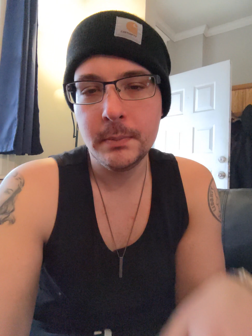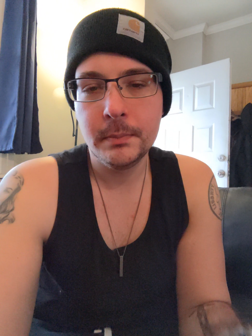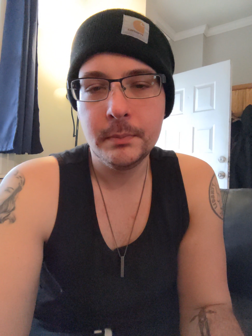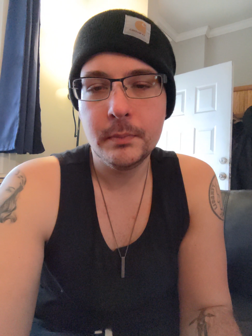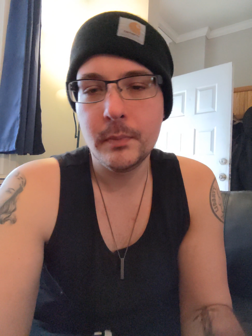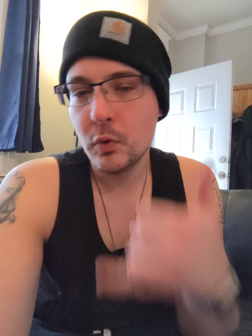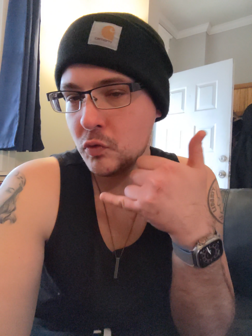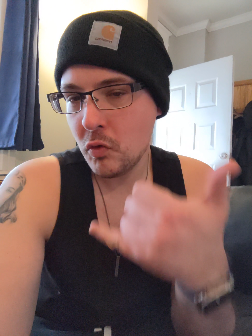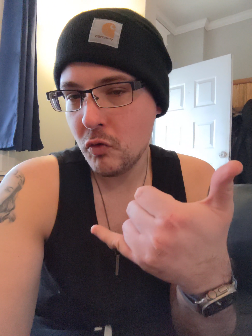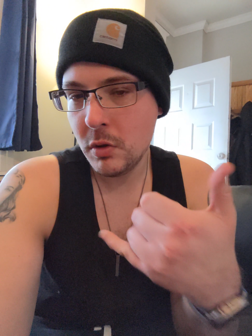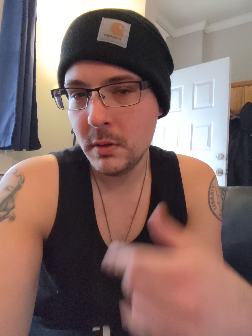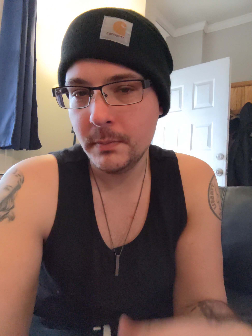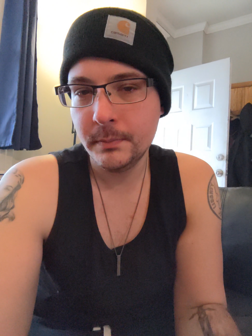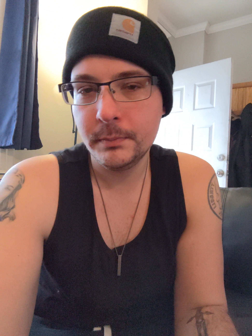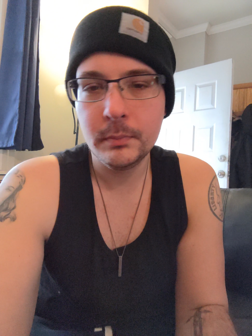call on the phone